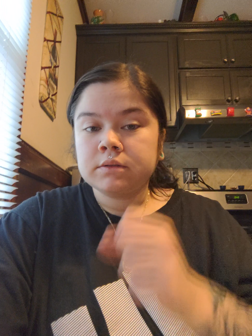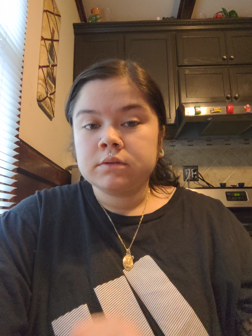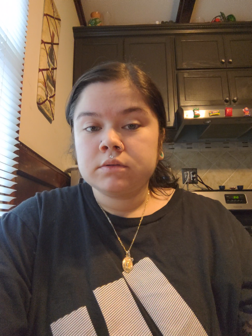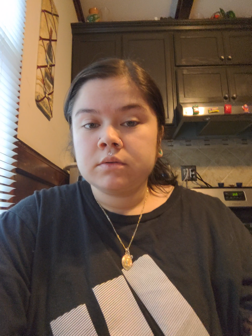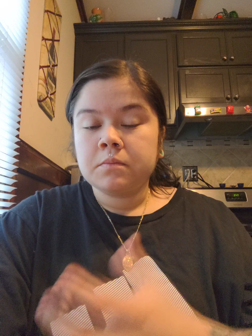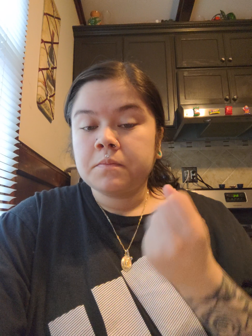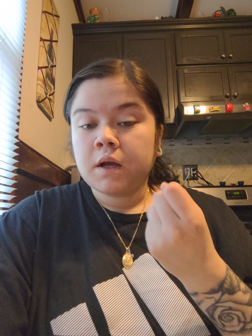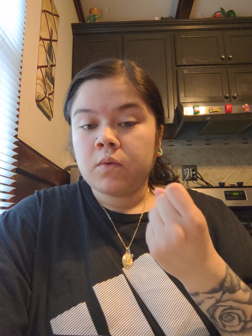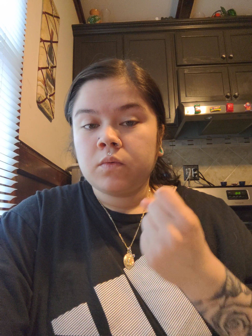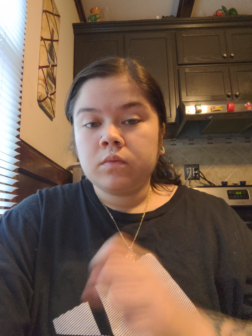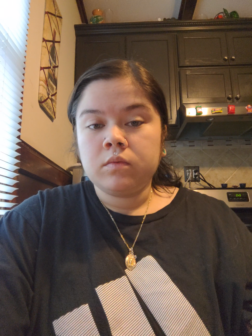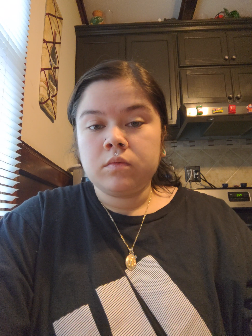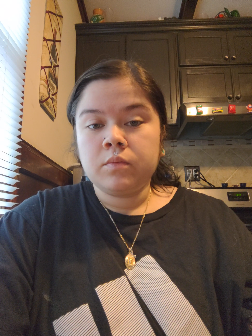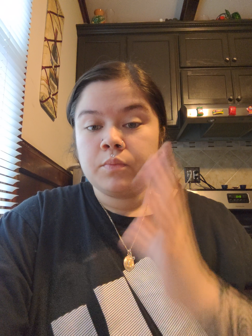milk